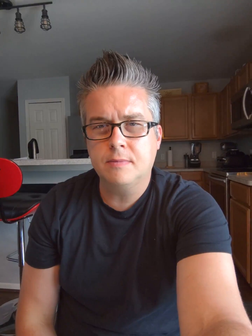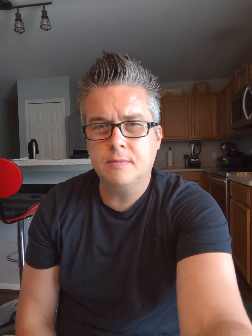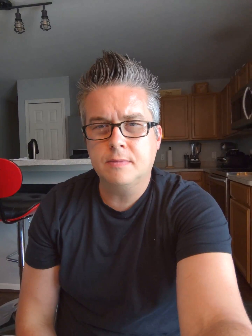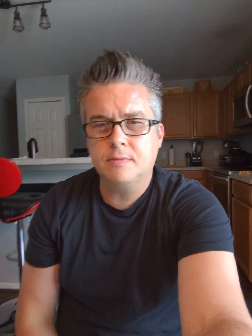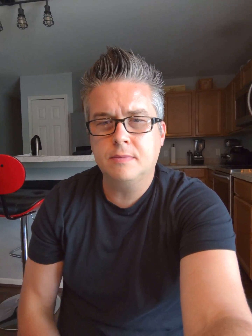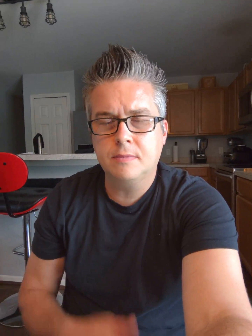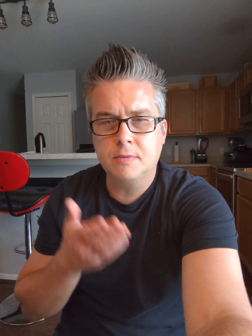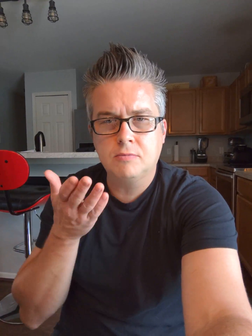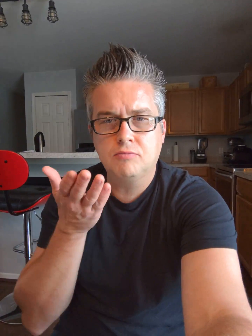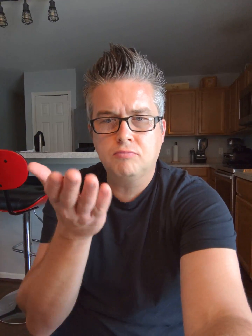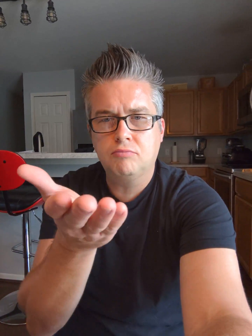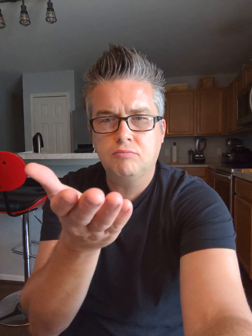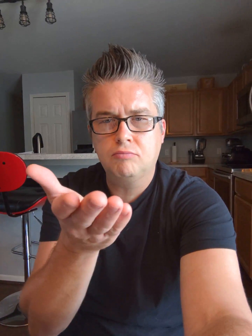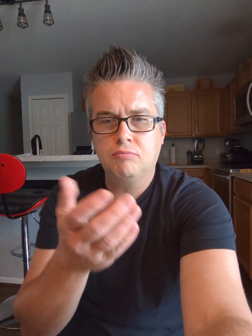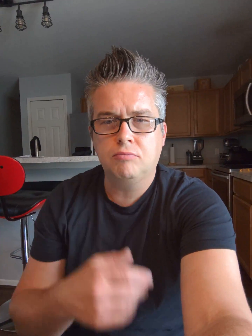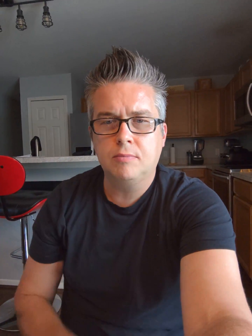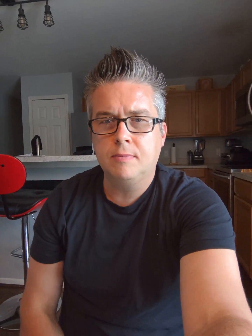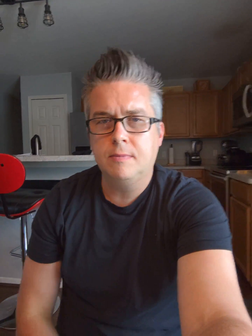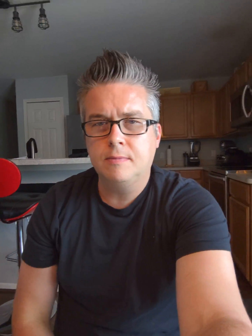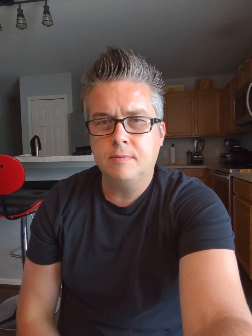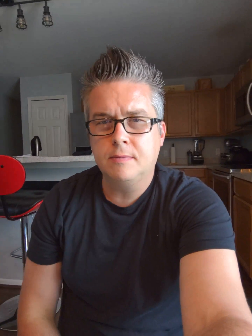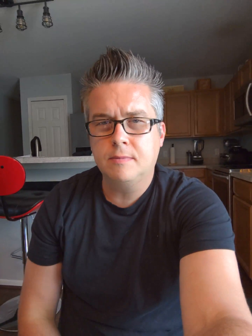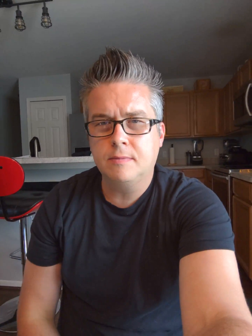oven